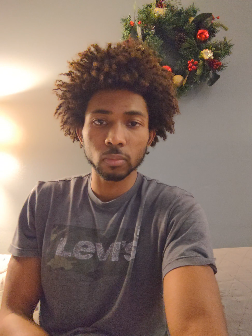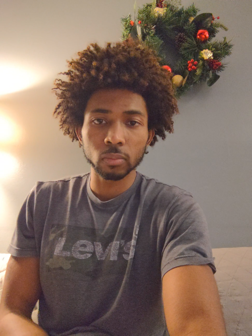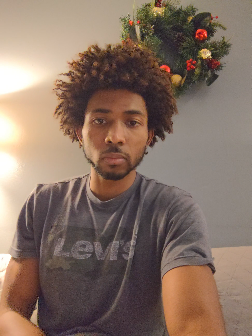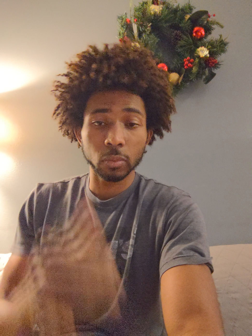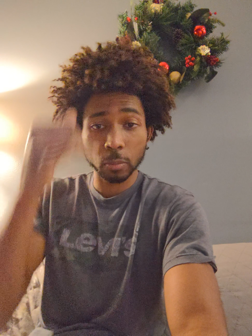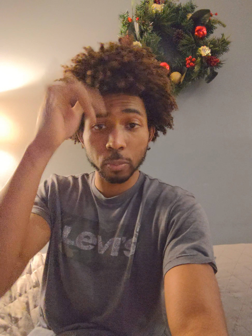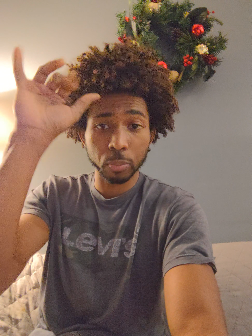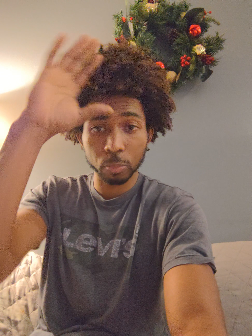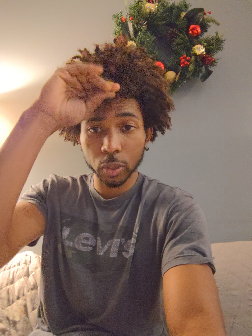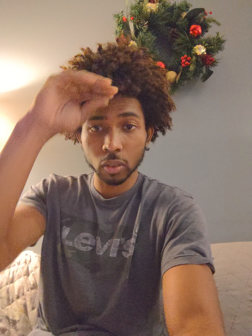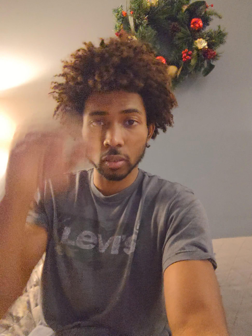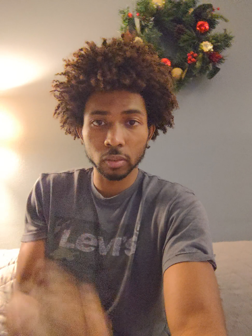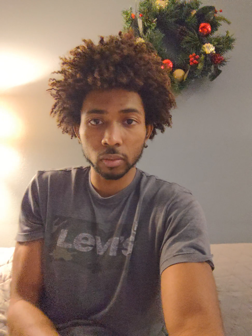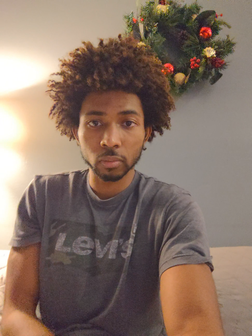cowboy